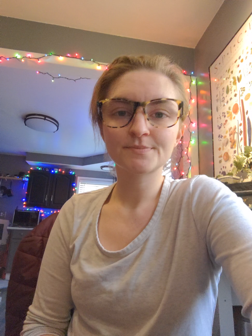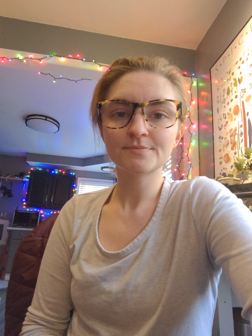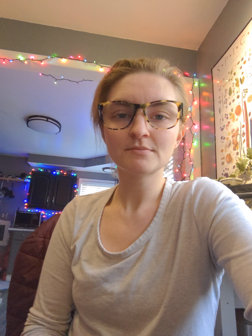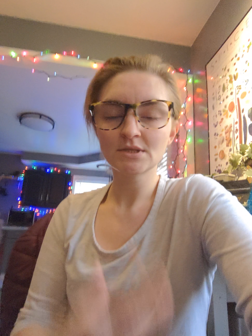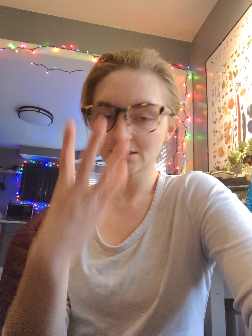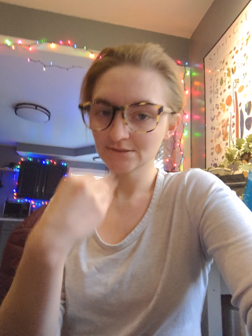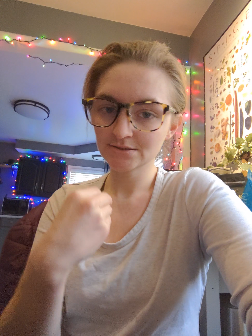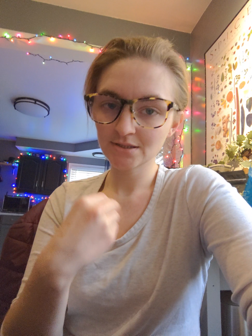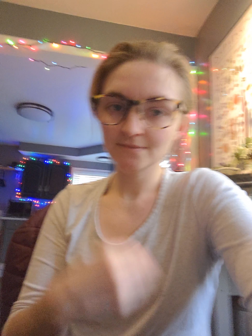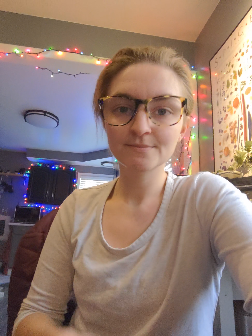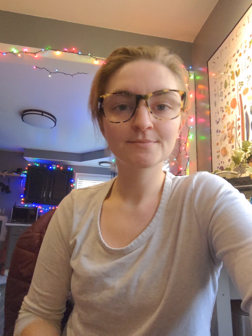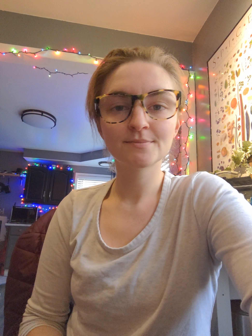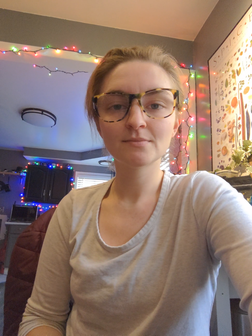sleep